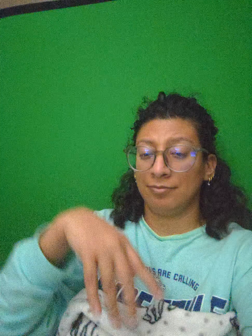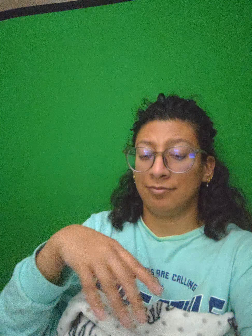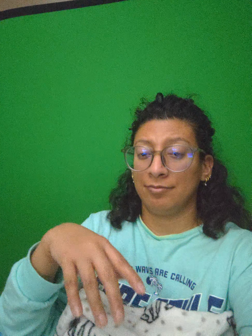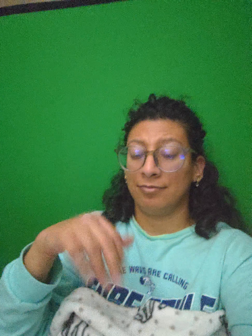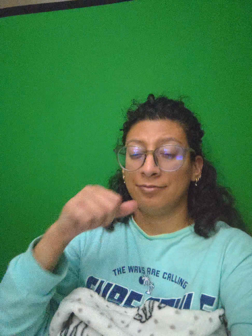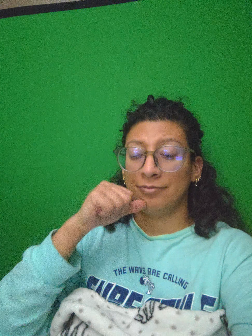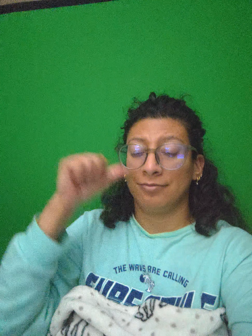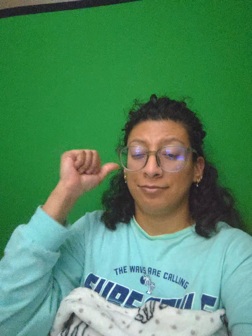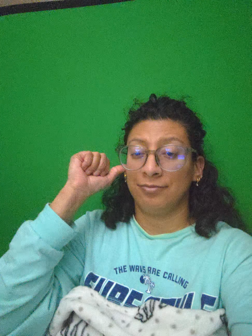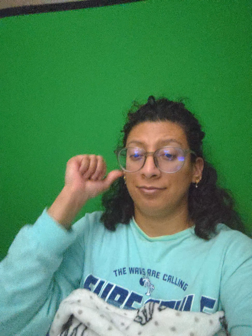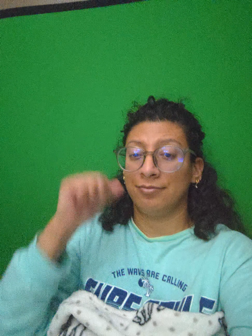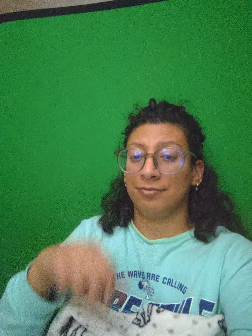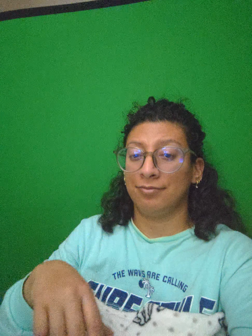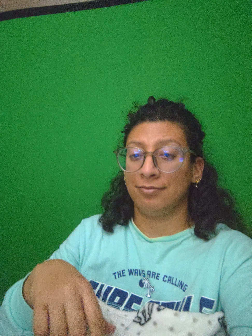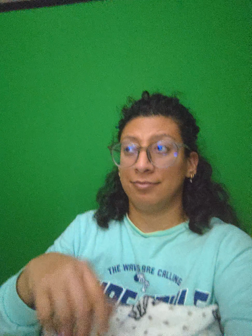yesterday